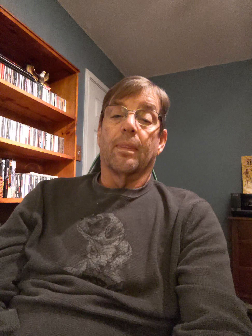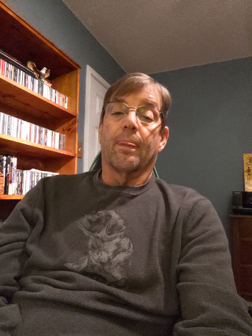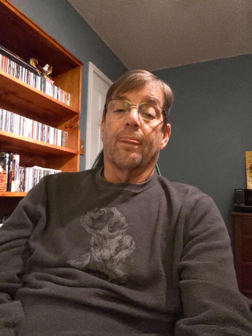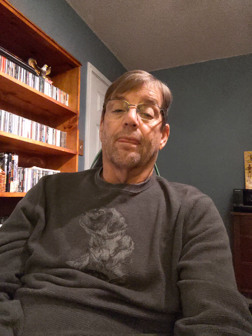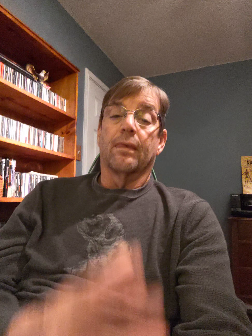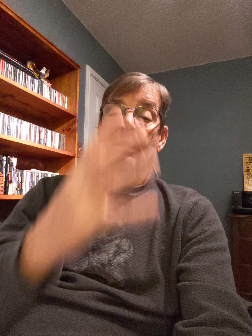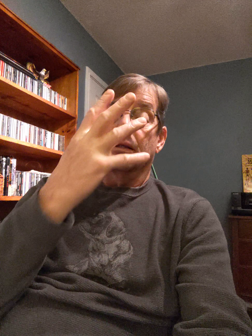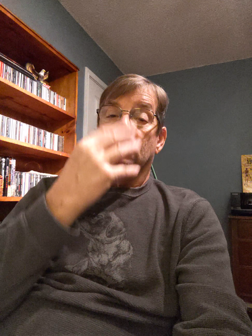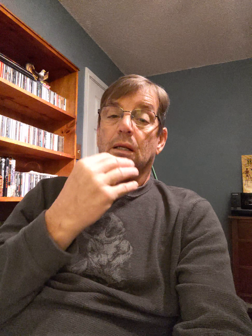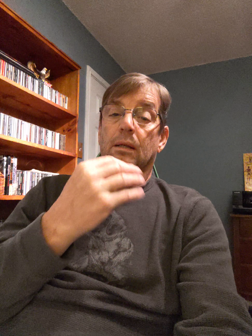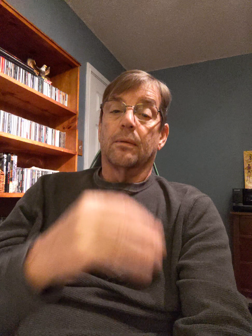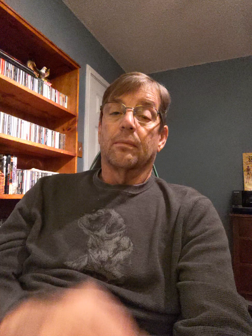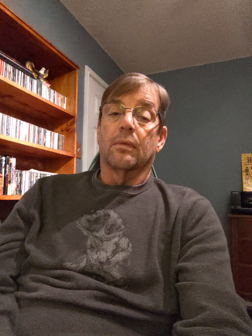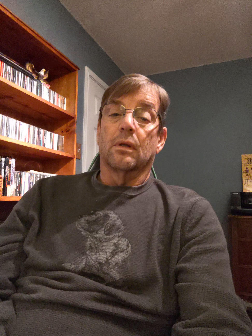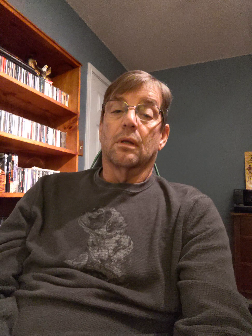sleep